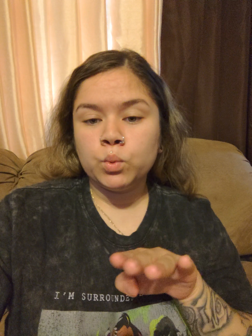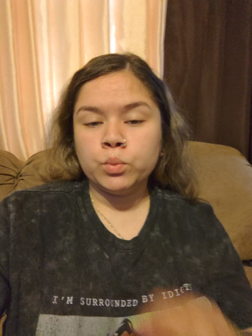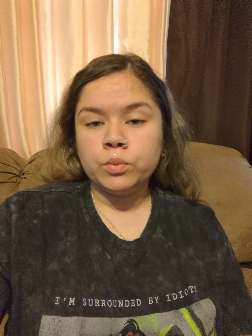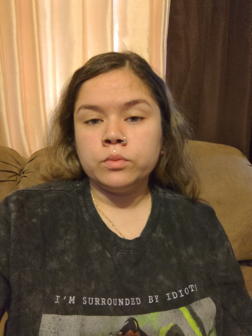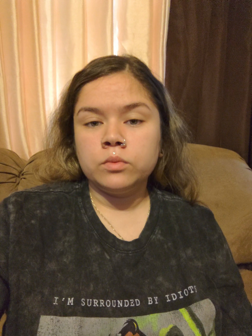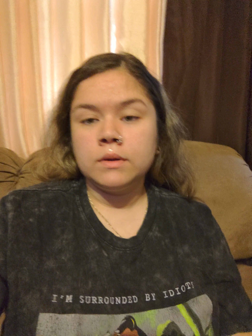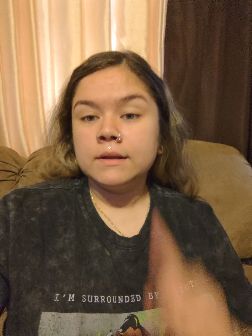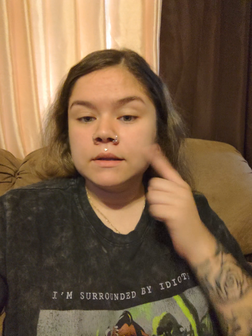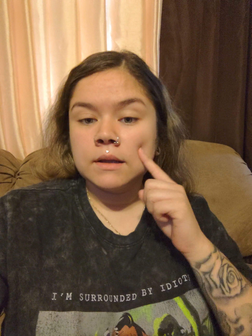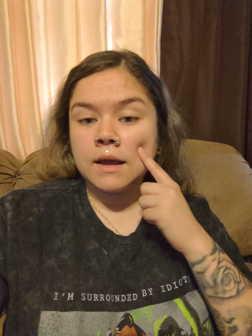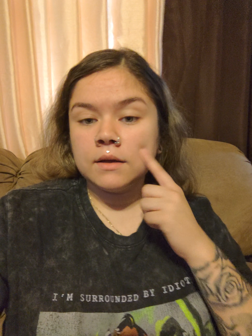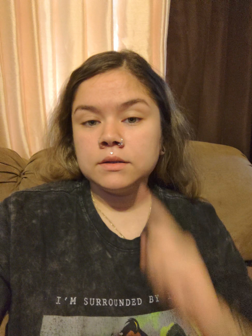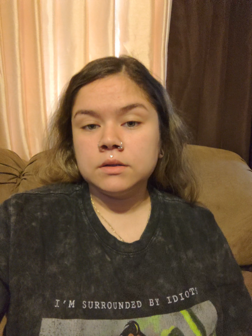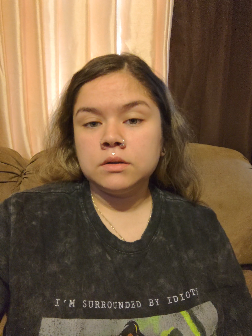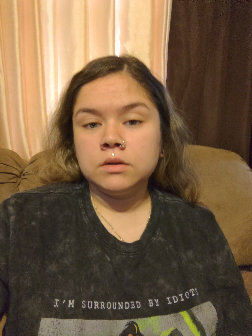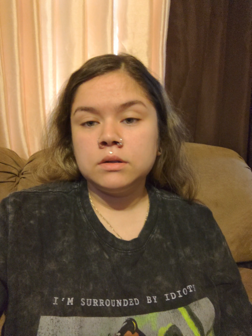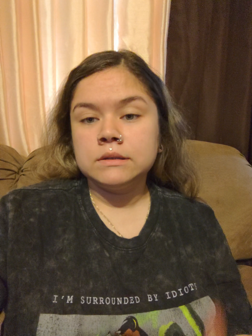candy